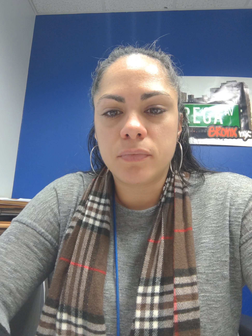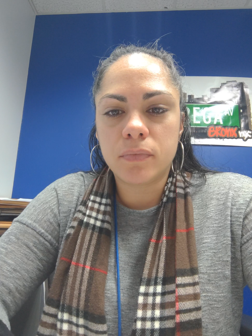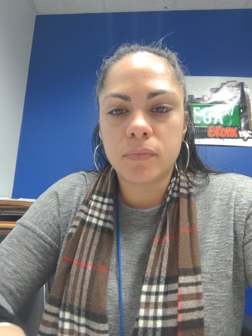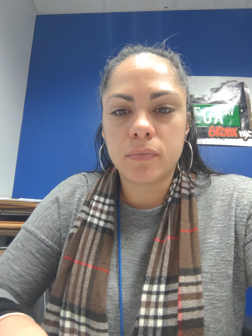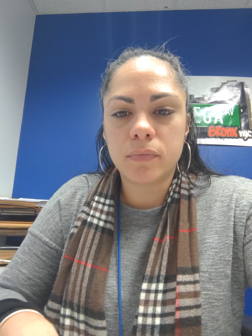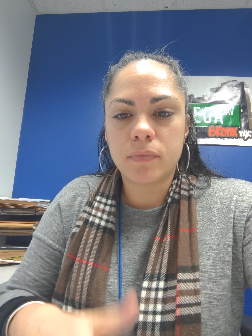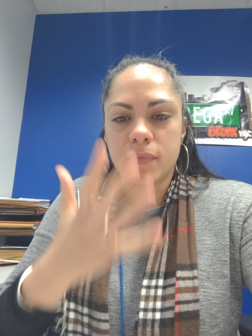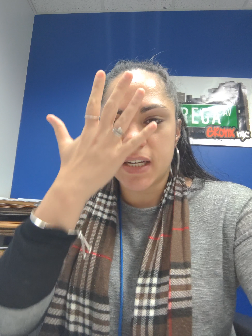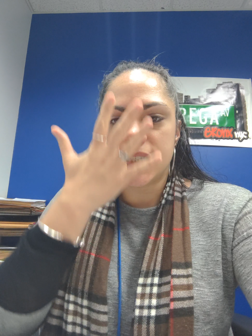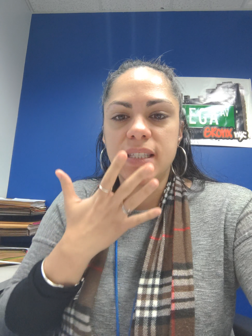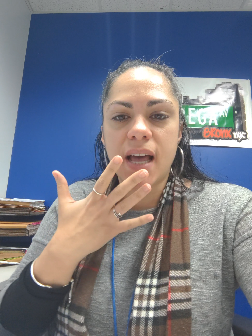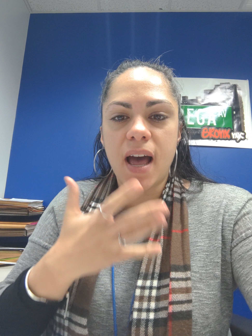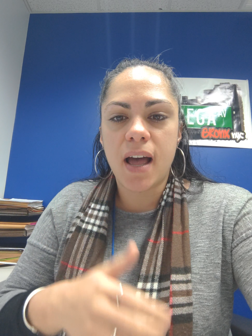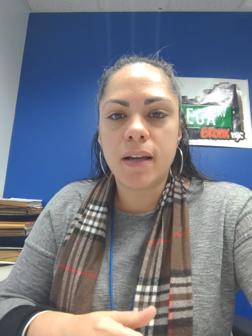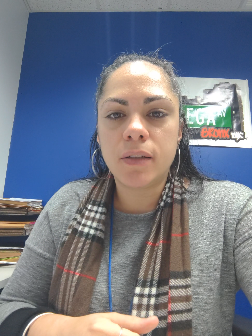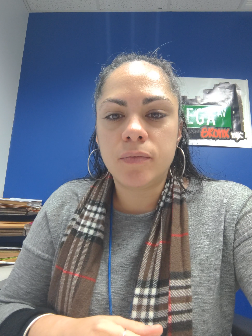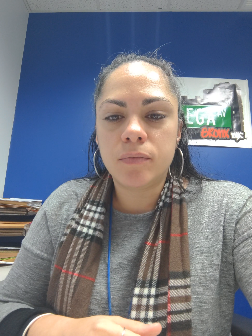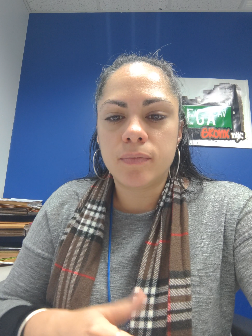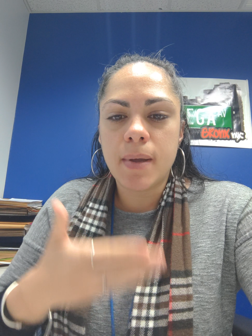sad